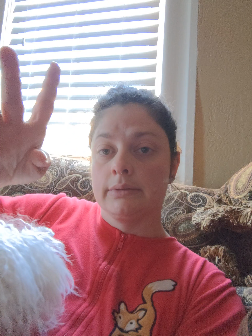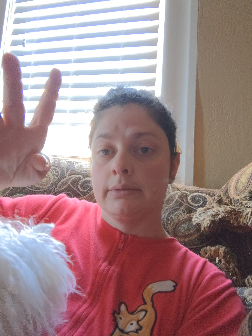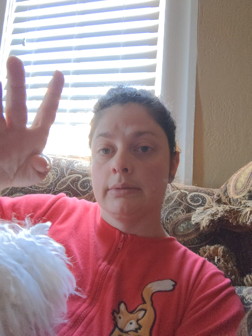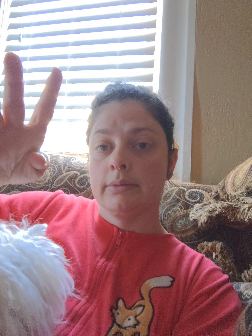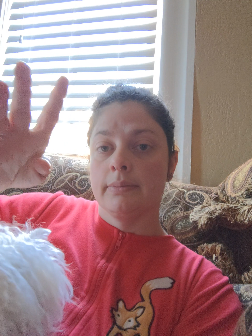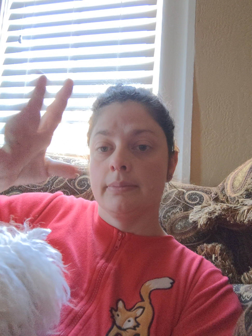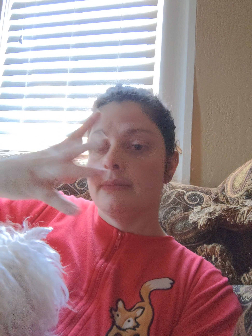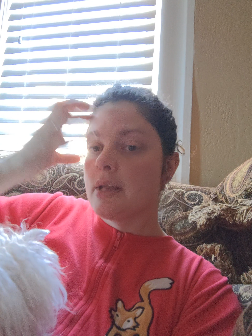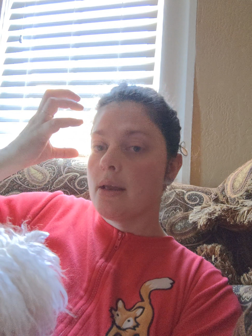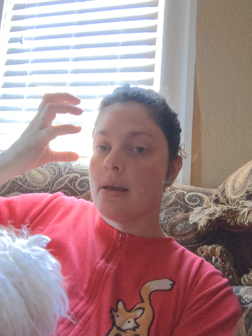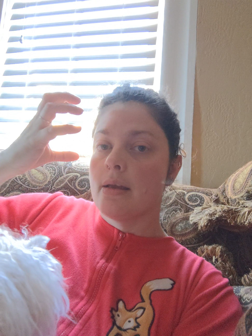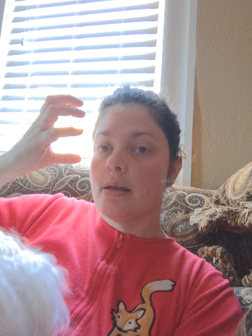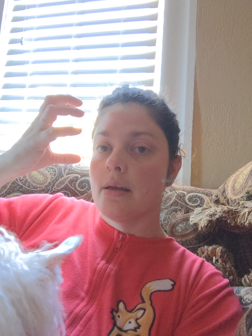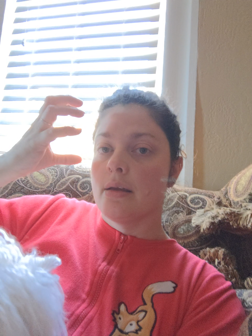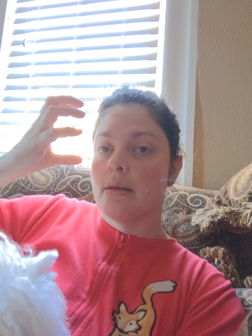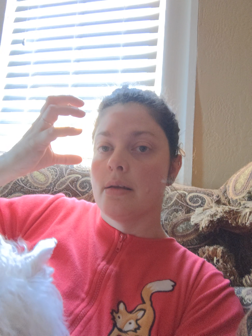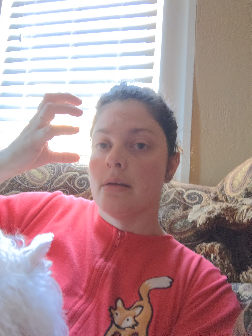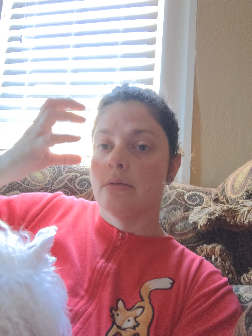mad